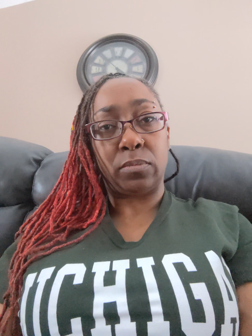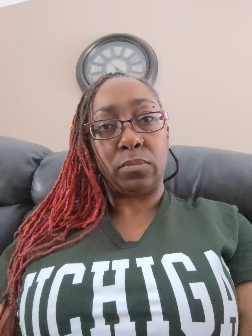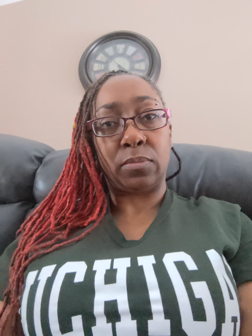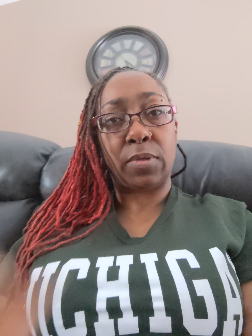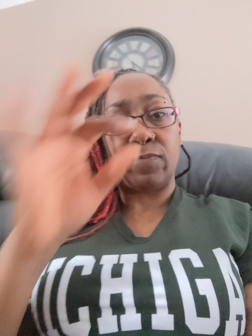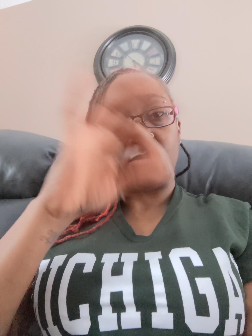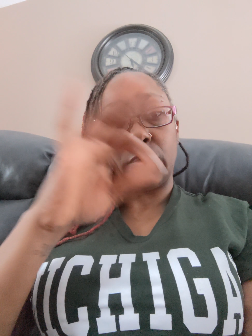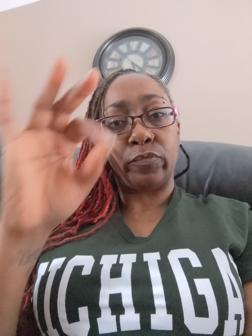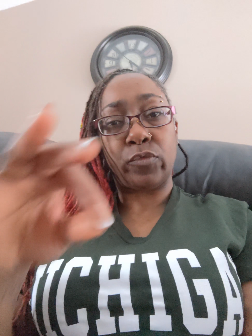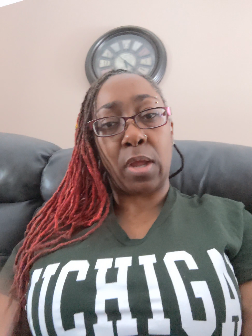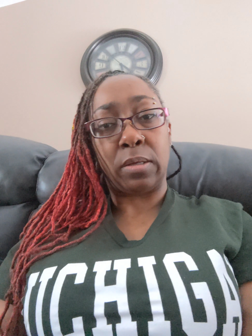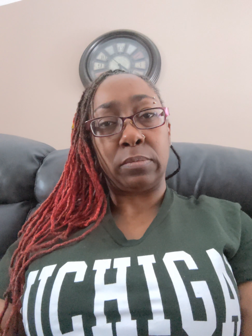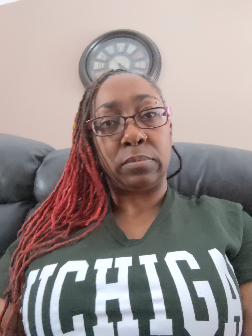french fries